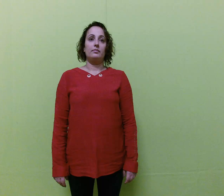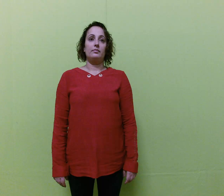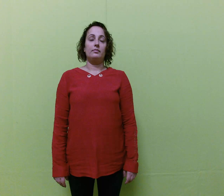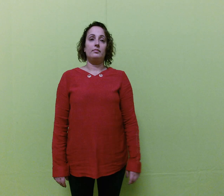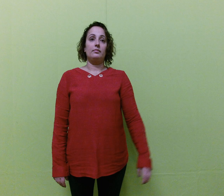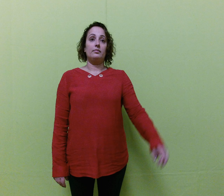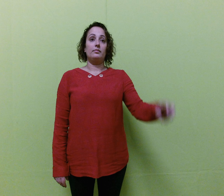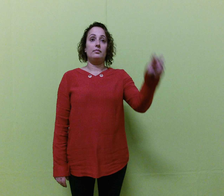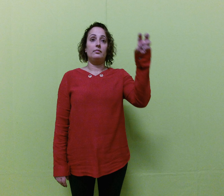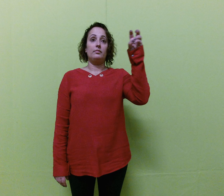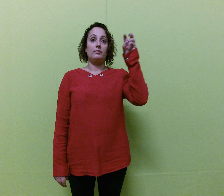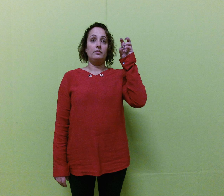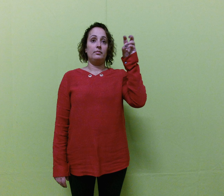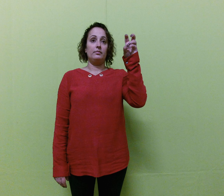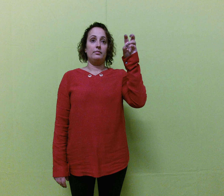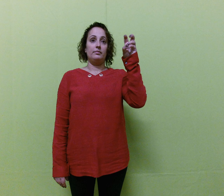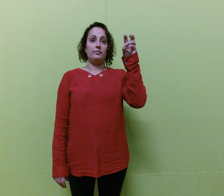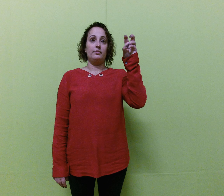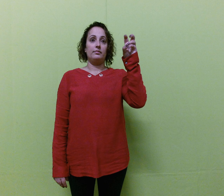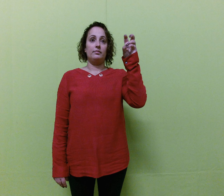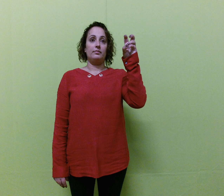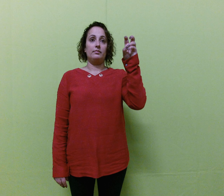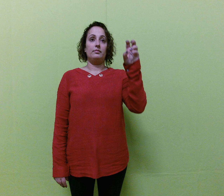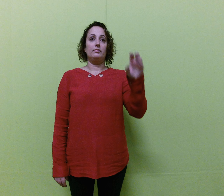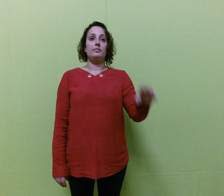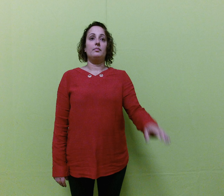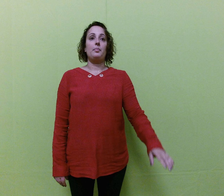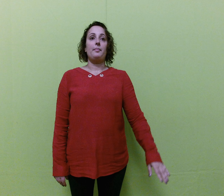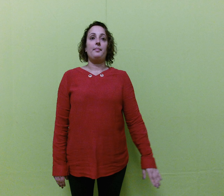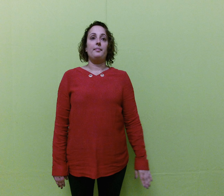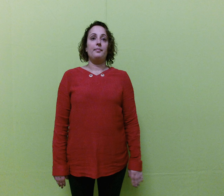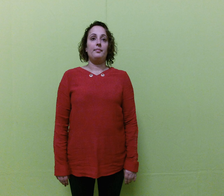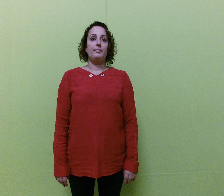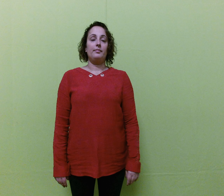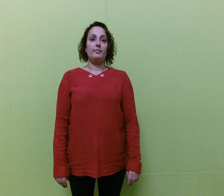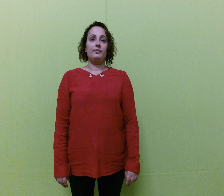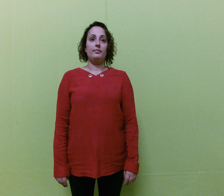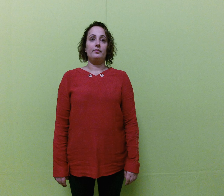cinco